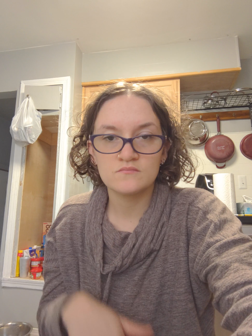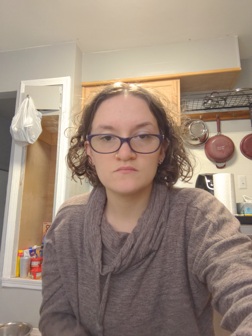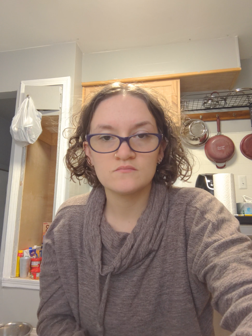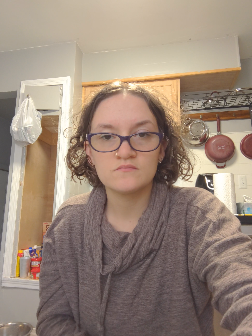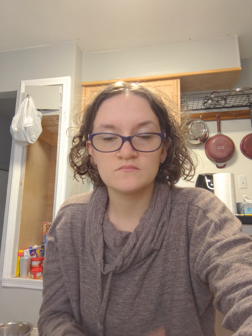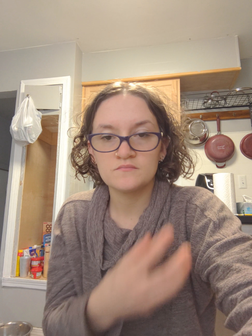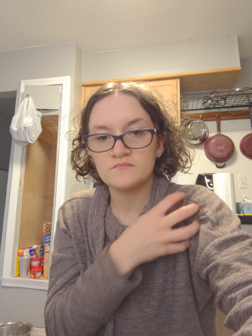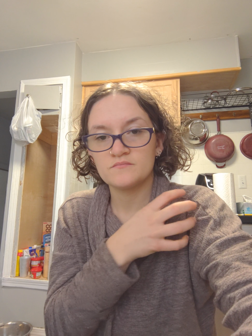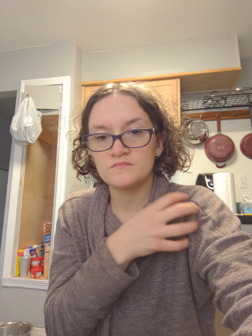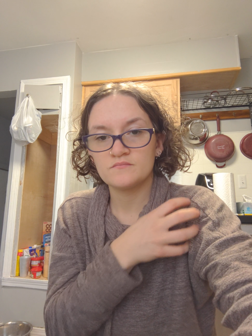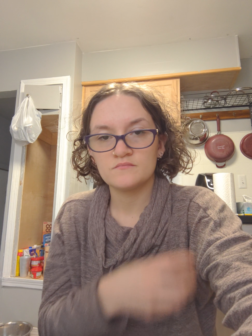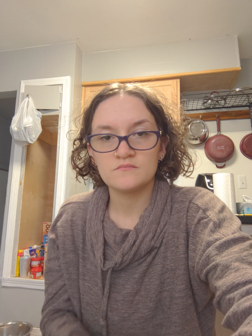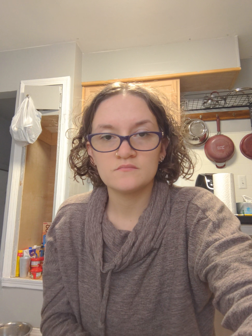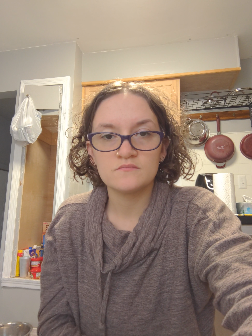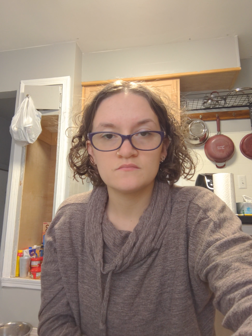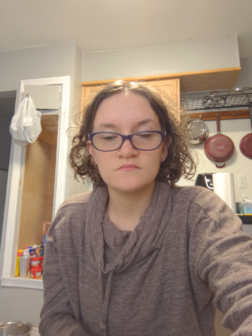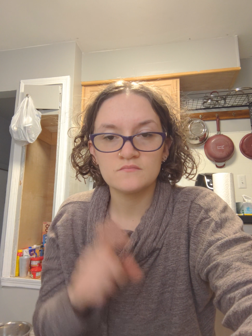police